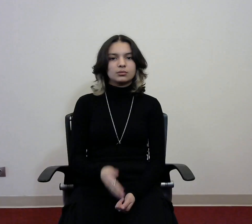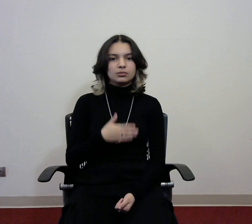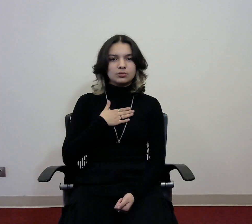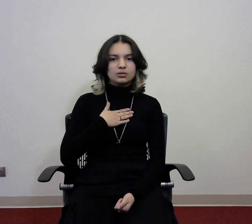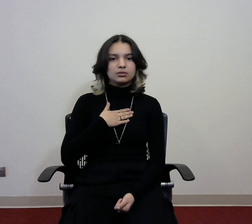mən